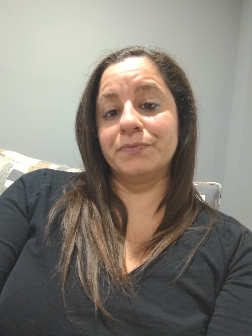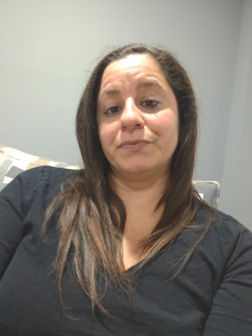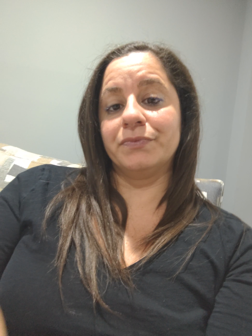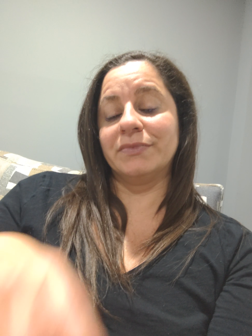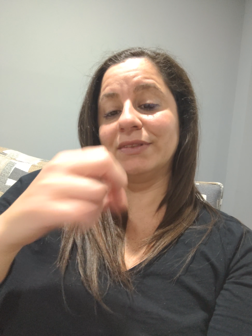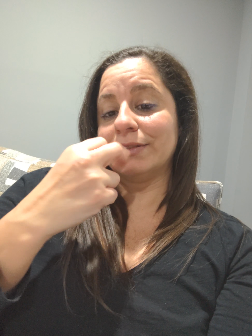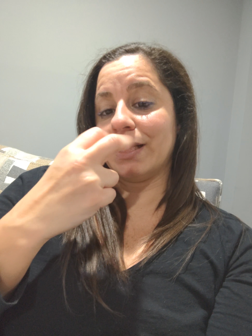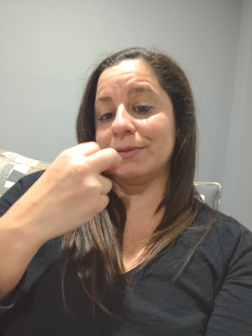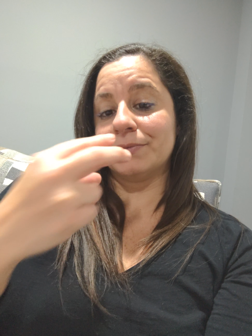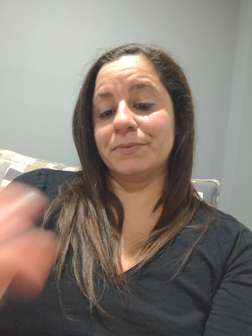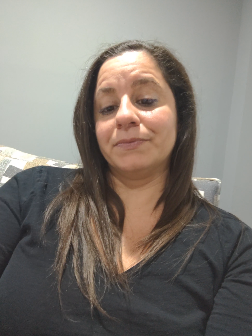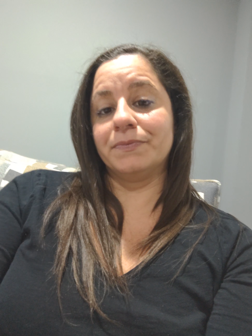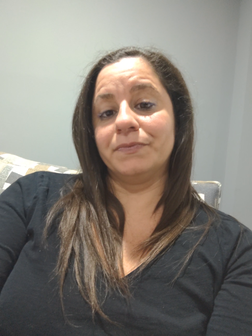snack